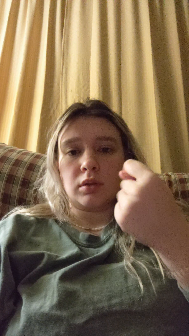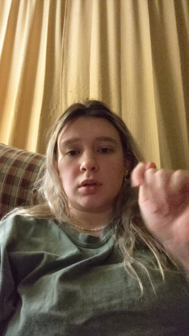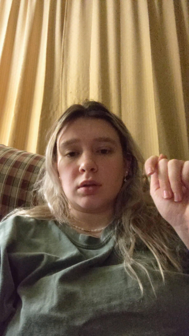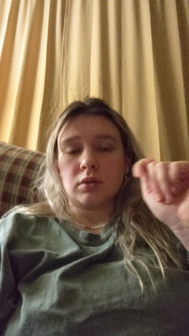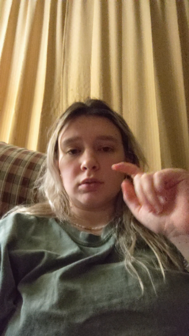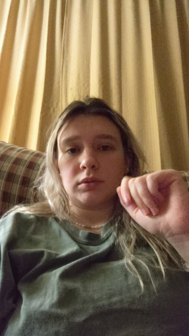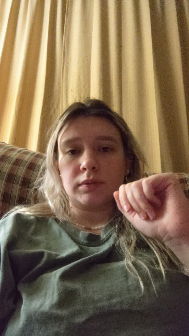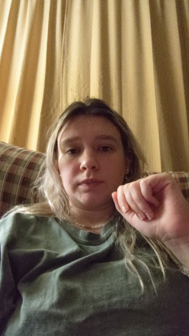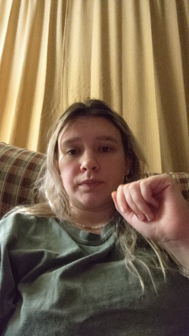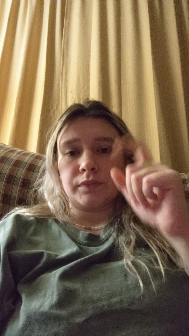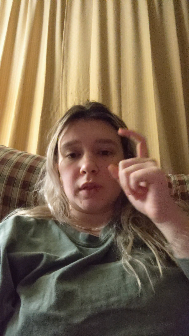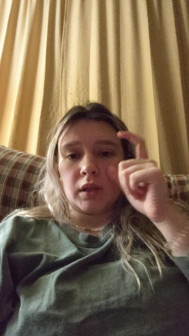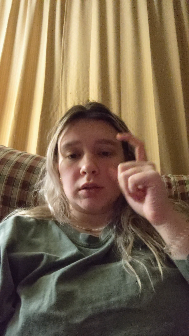glasses